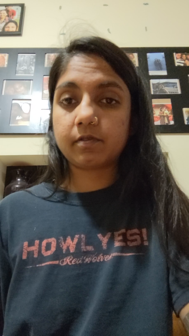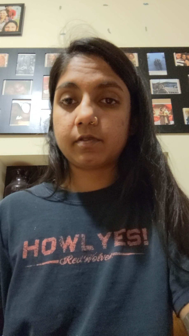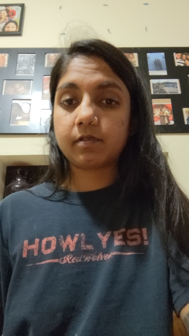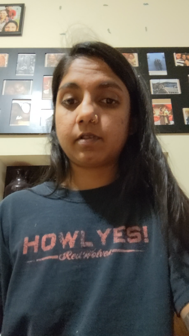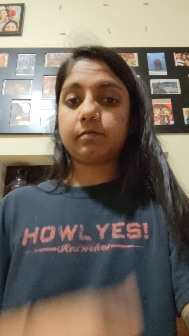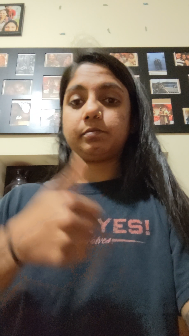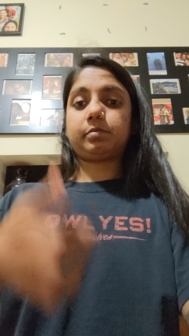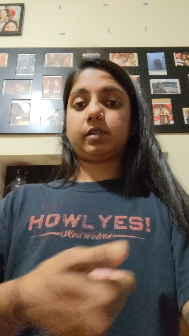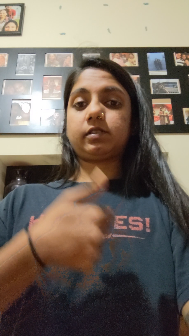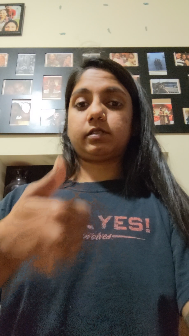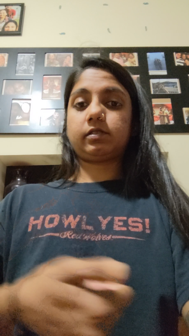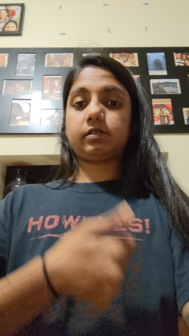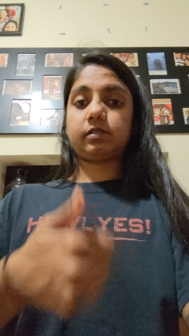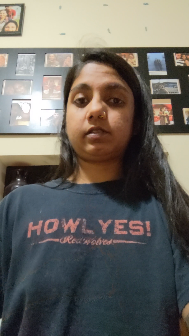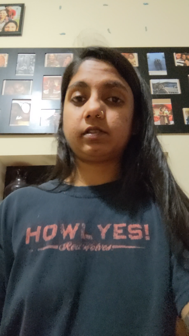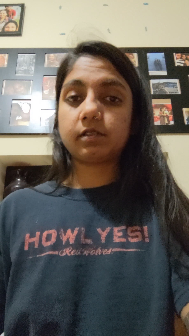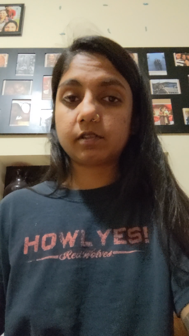basement